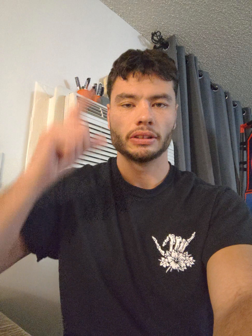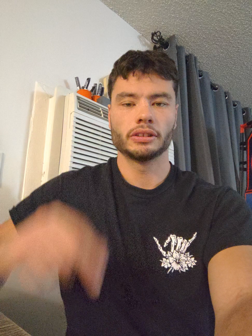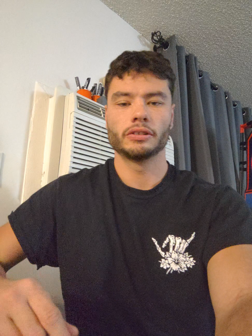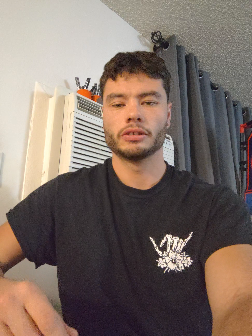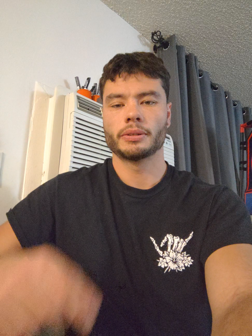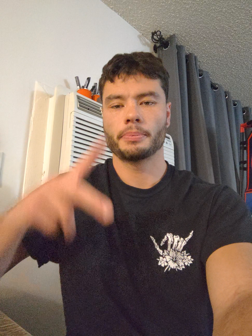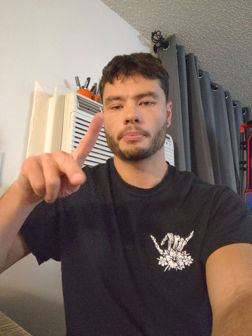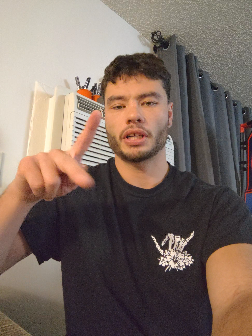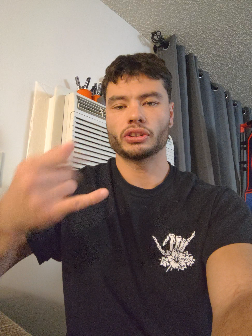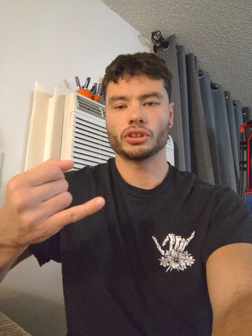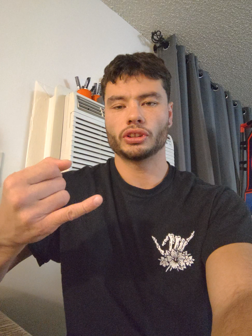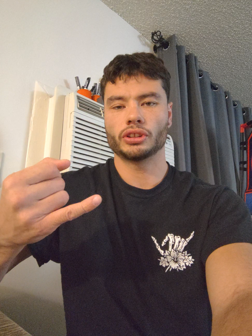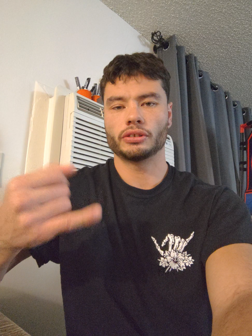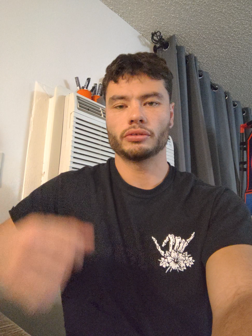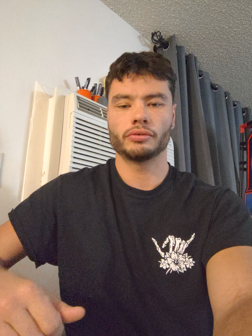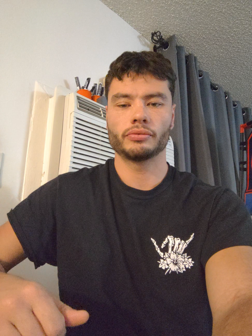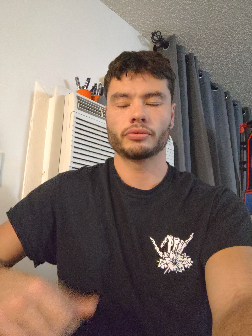pajamas